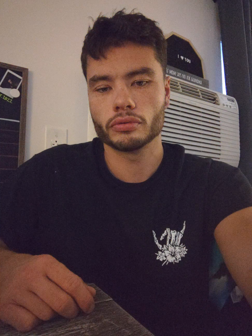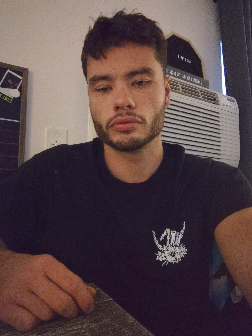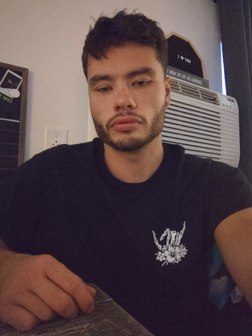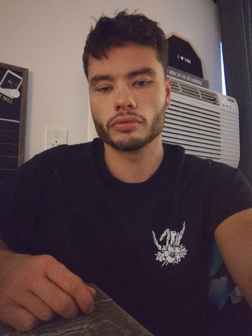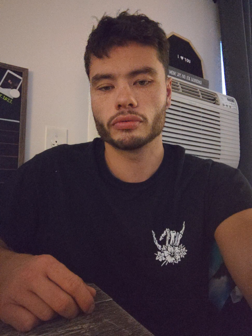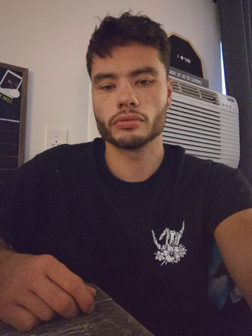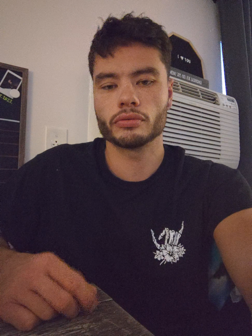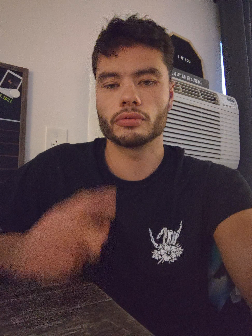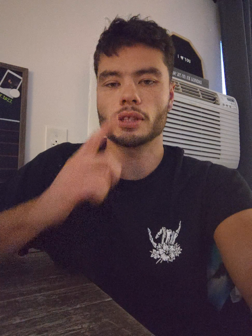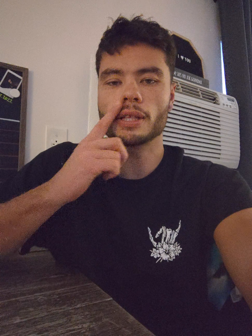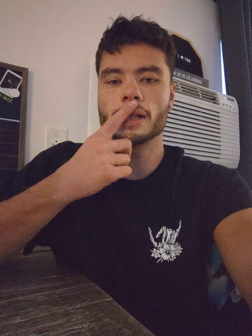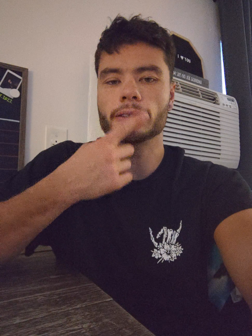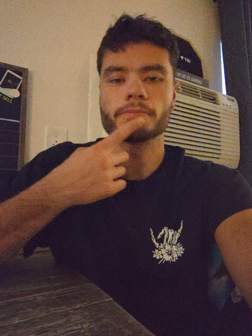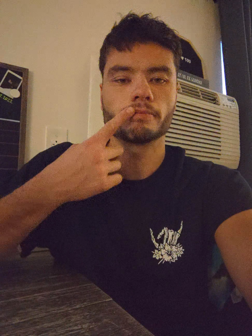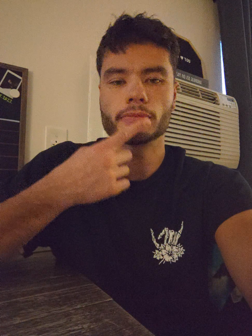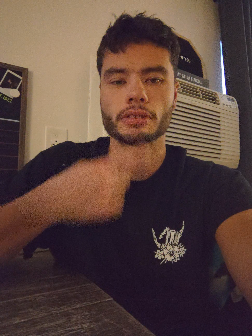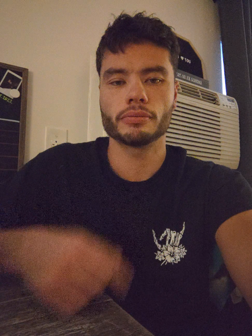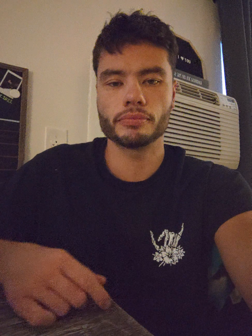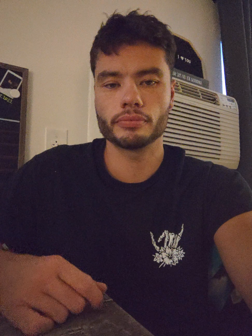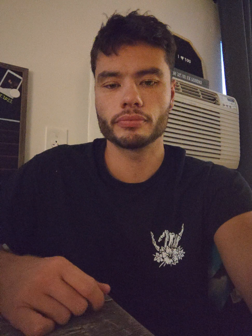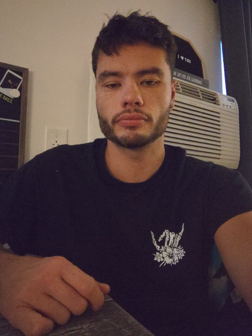lips